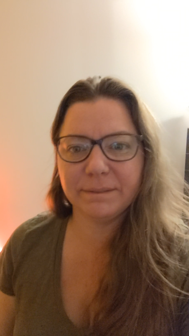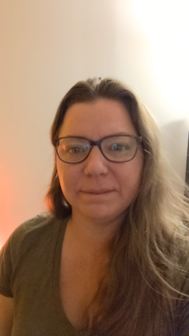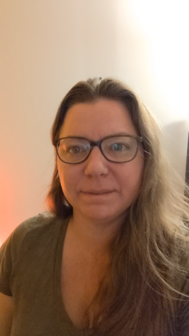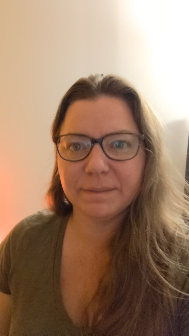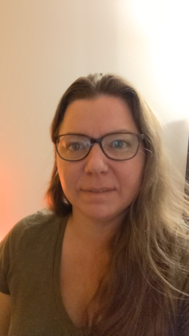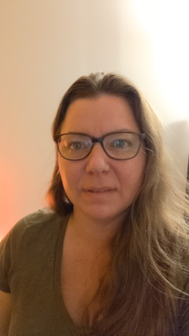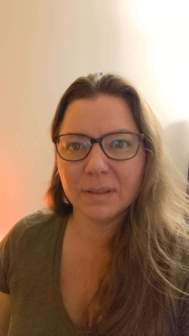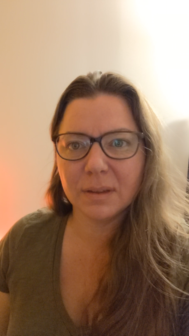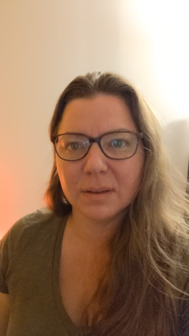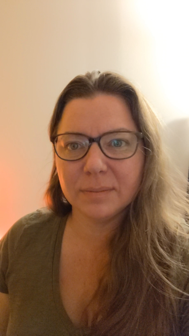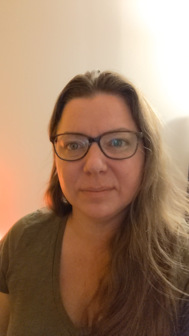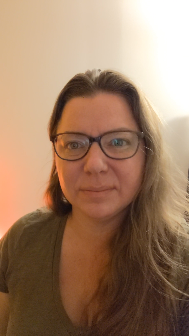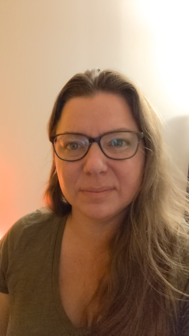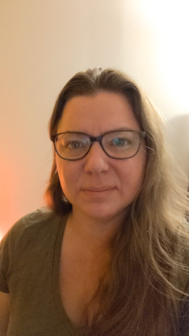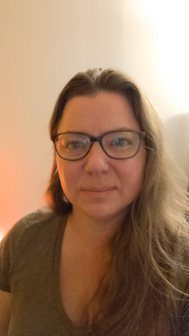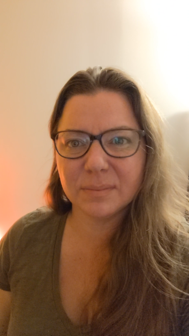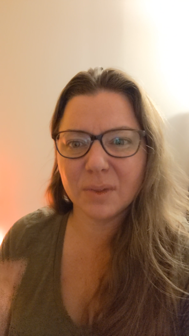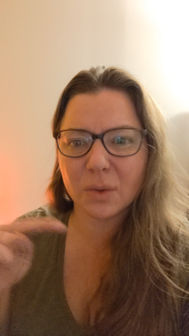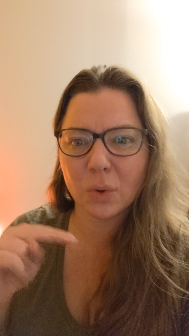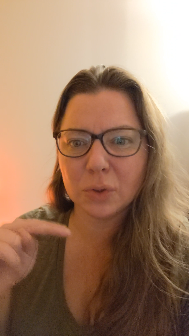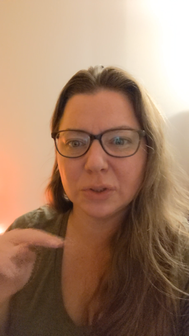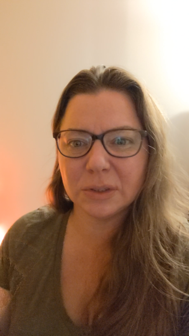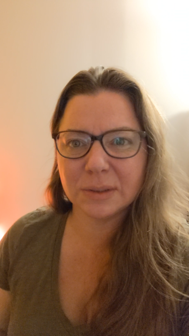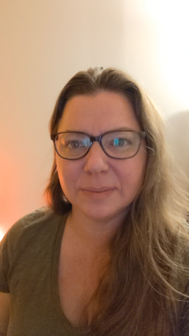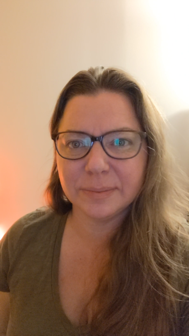nurse